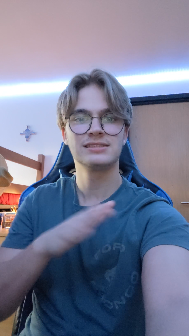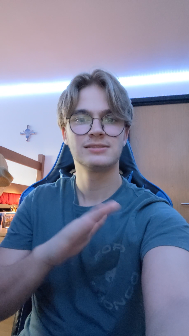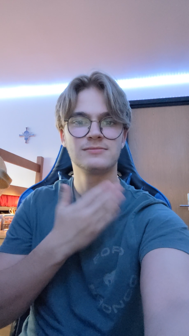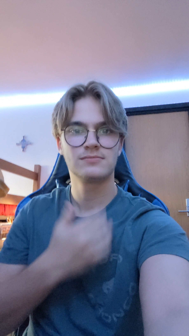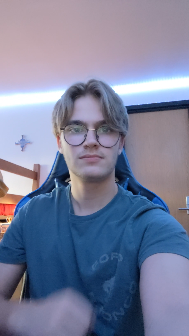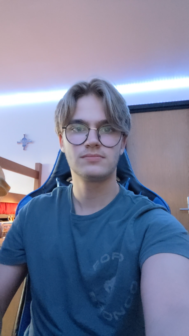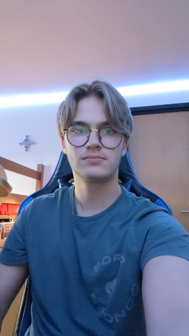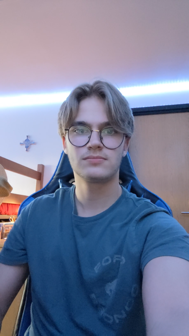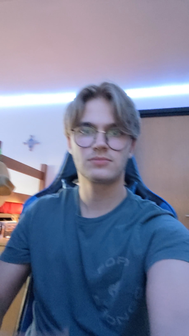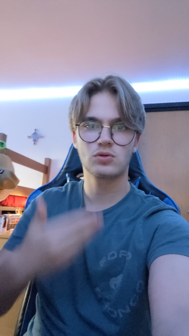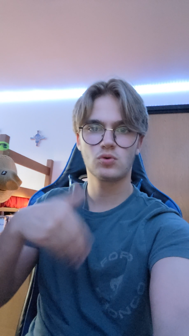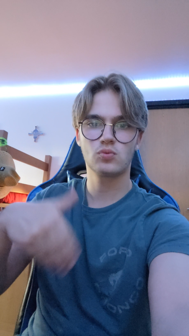shorts